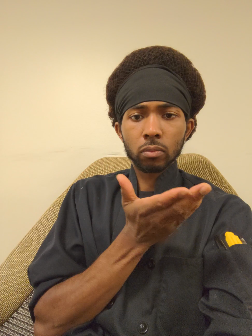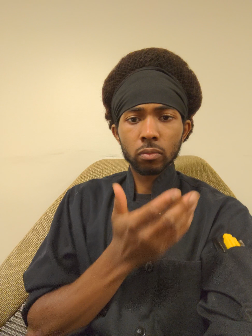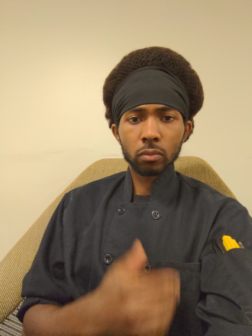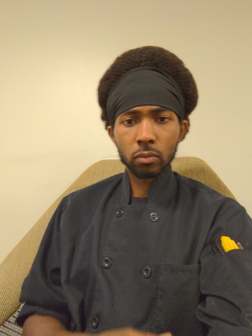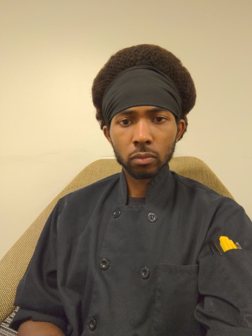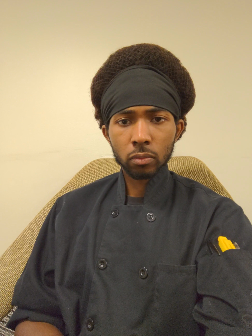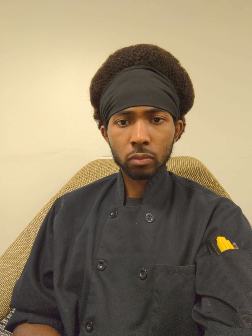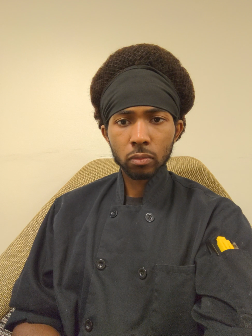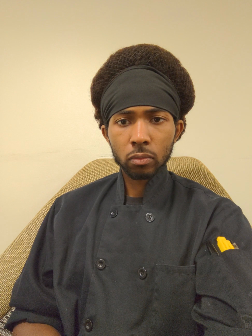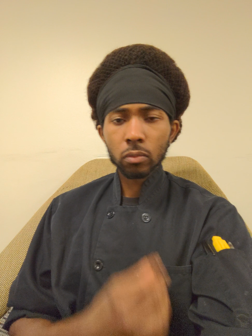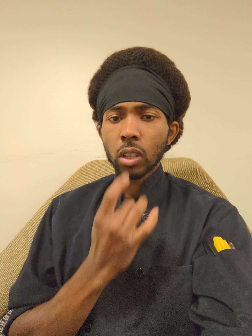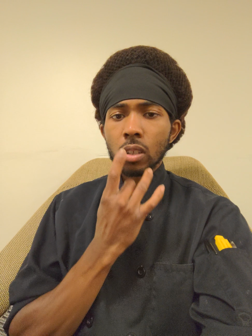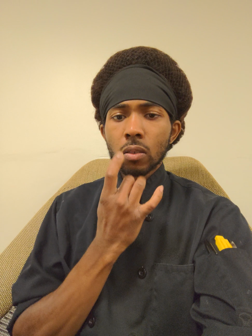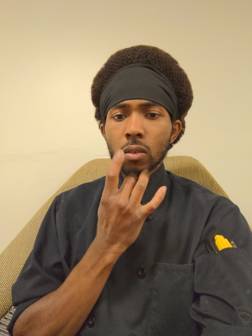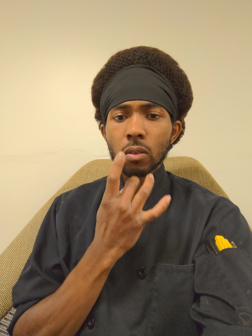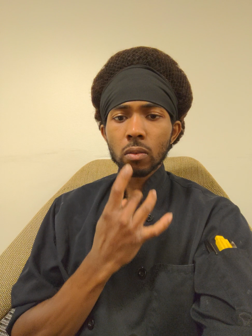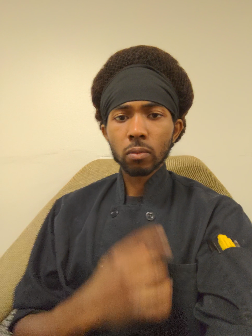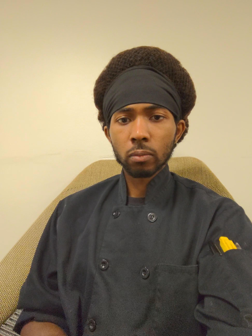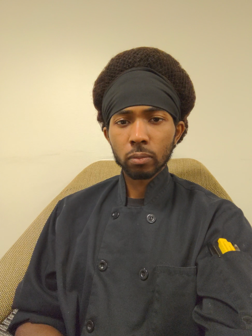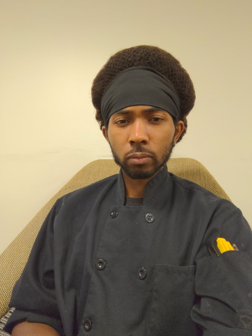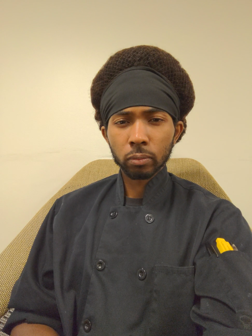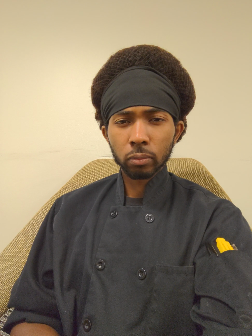light bulb